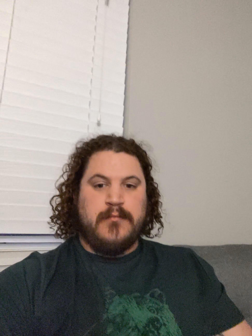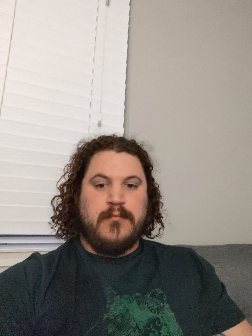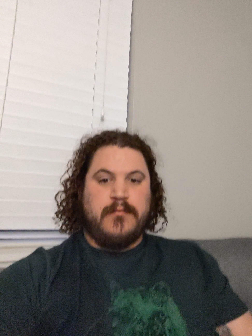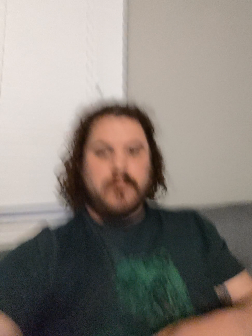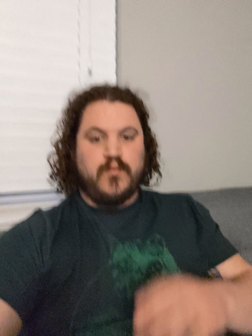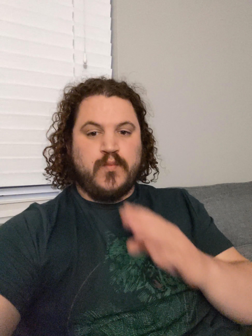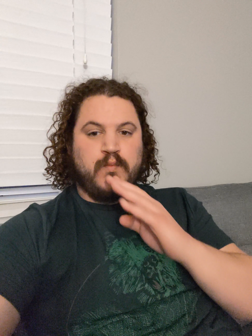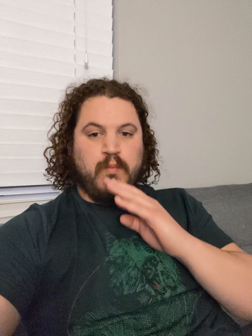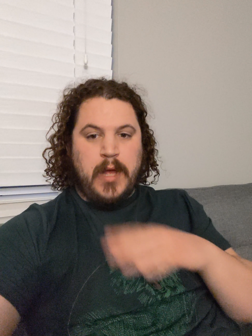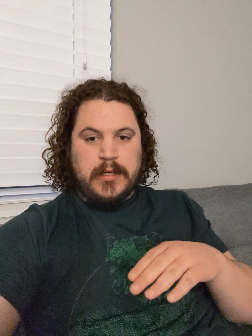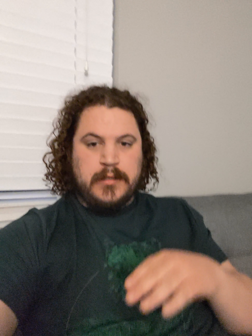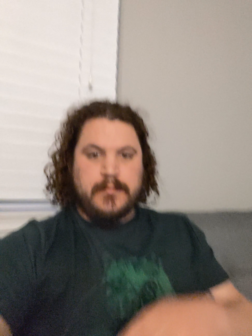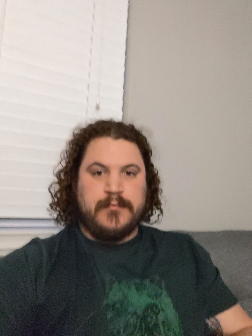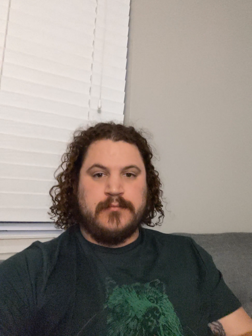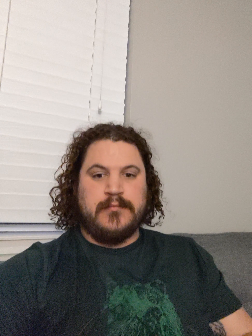quiet